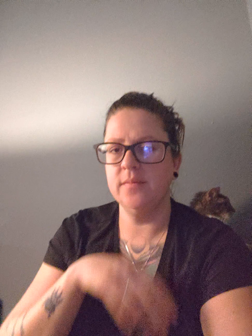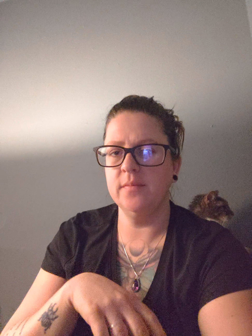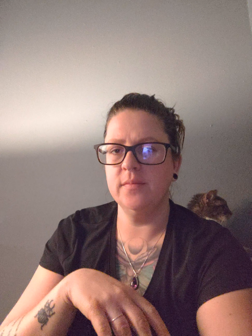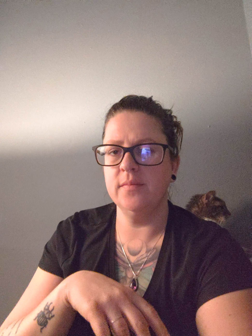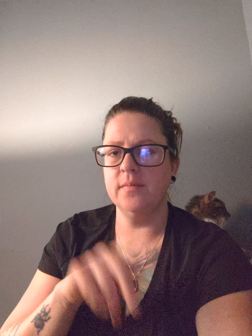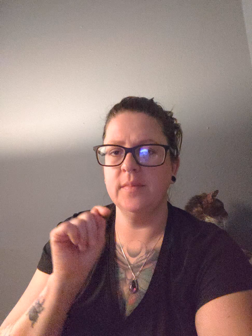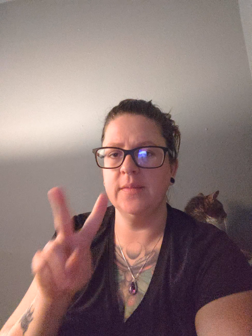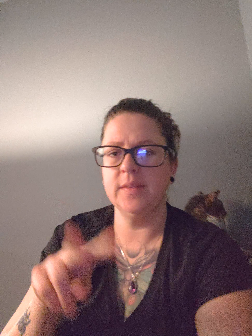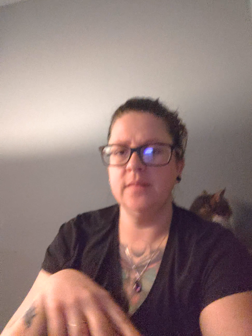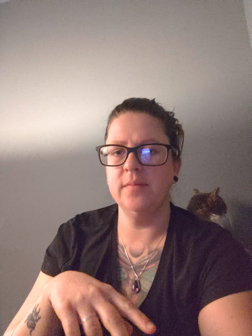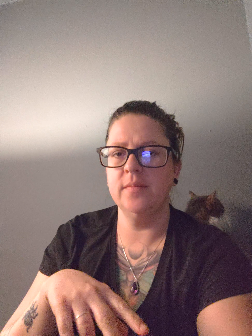TV